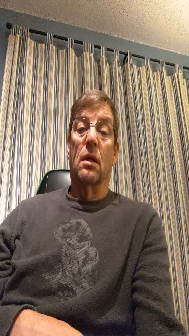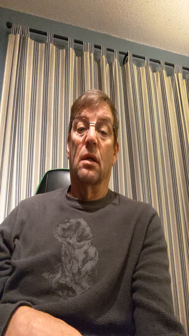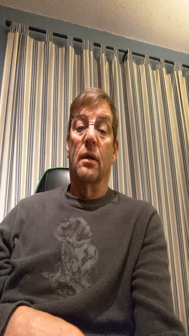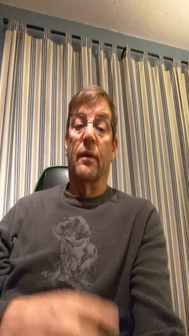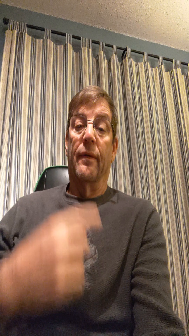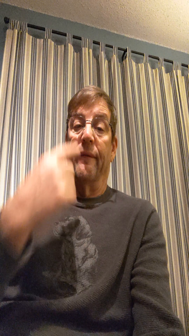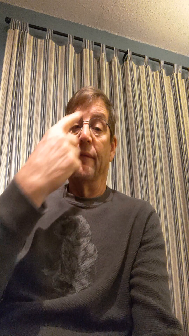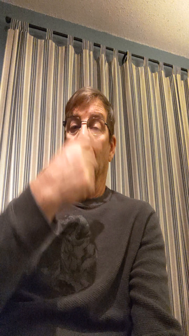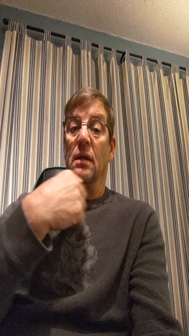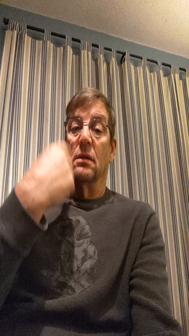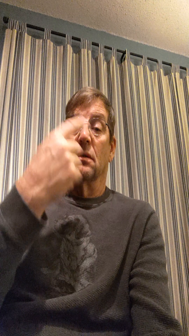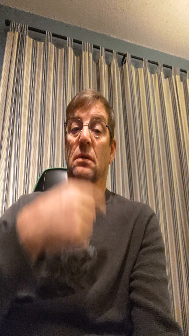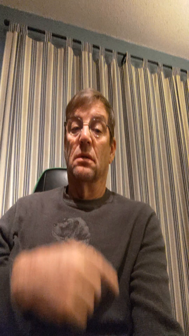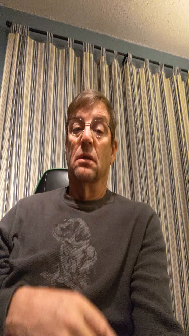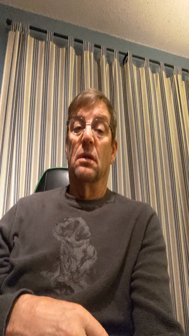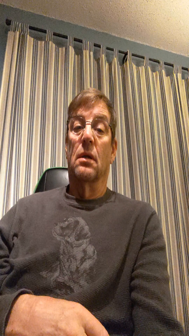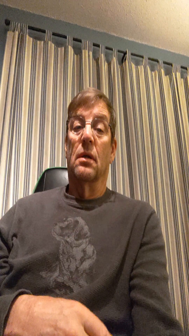face